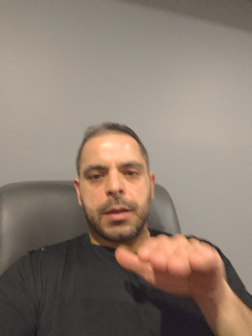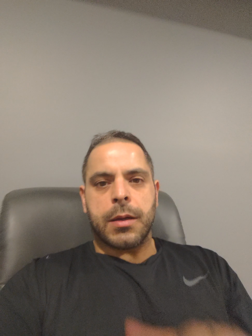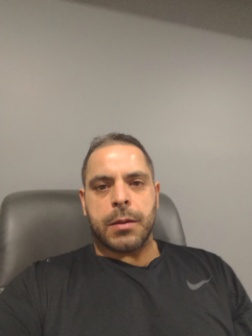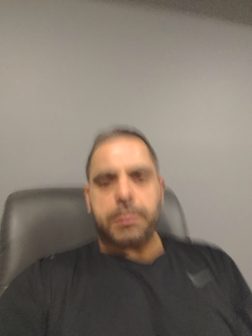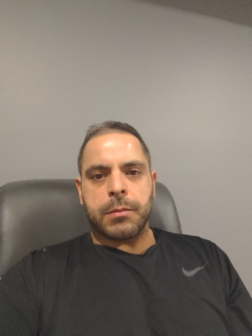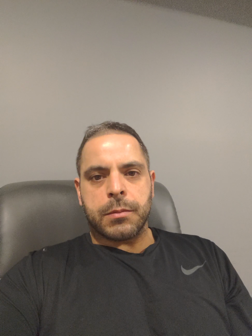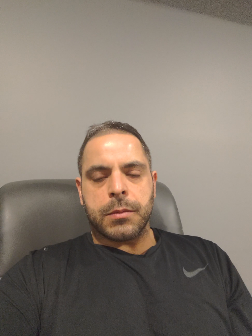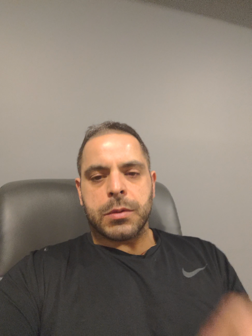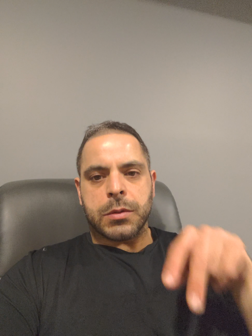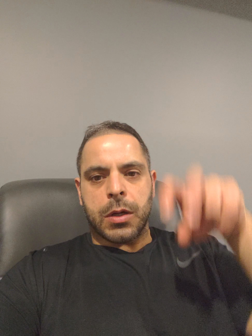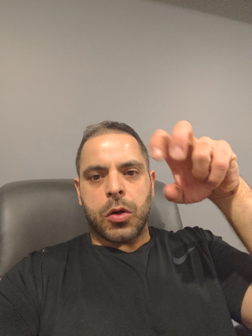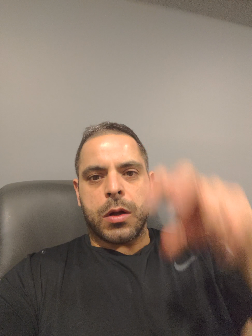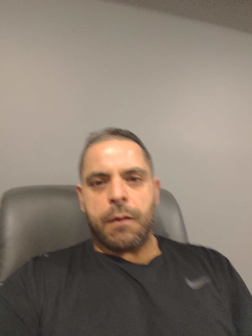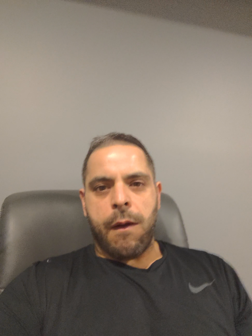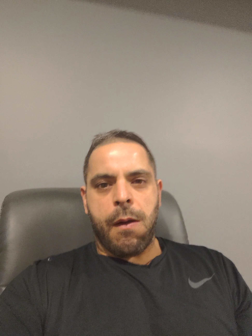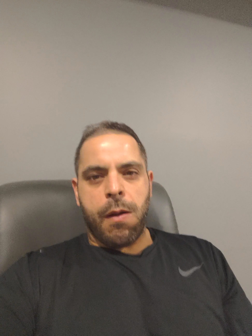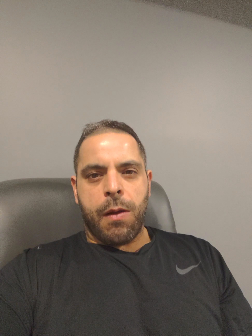stairs